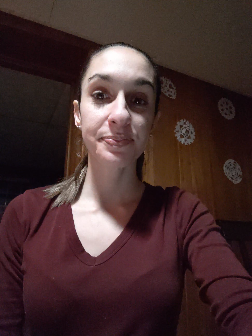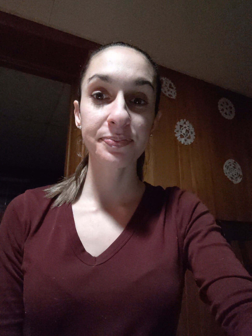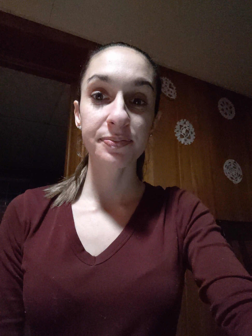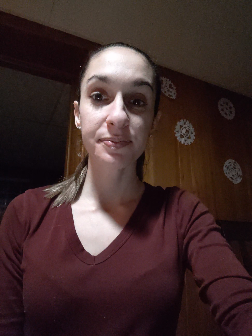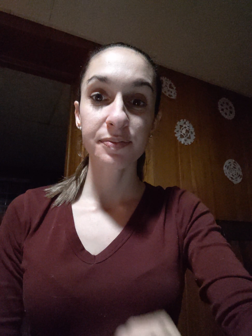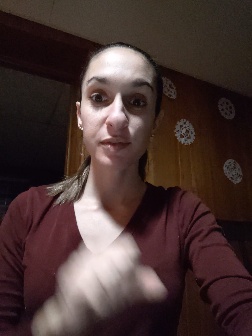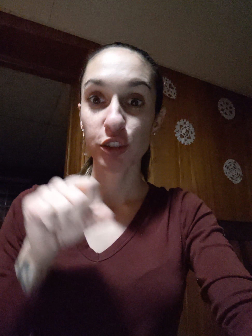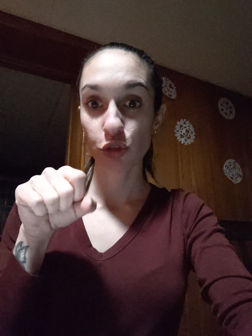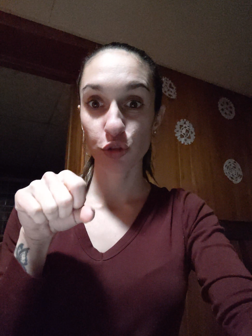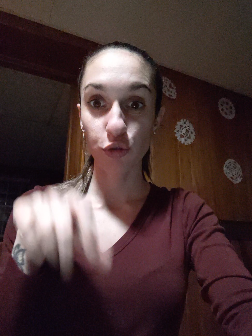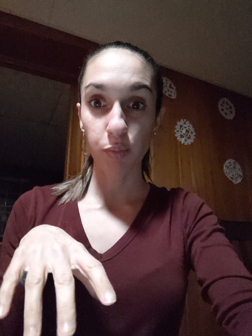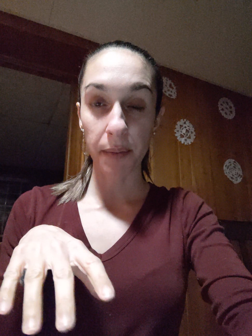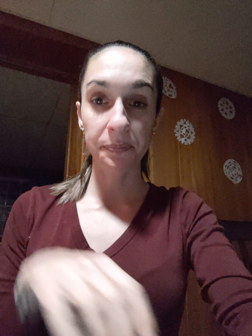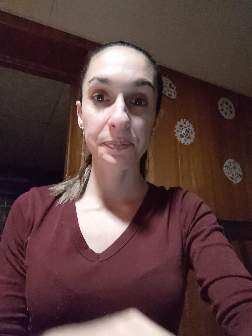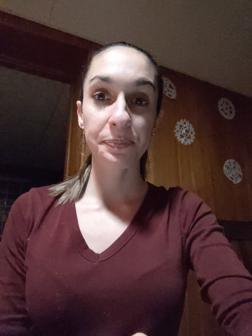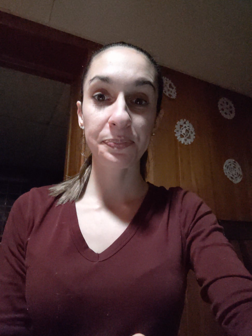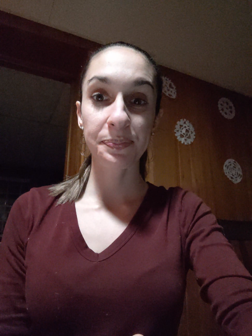drop